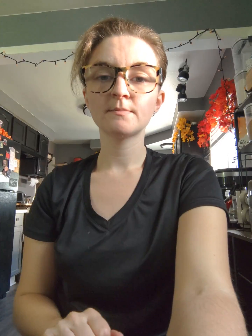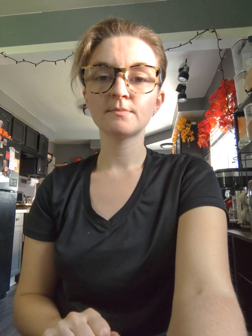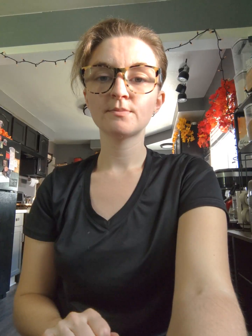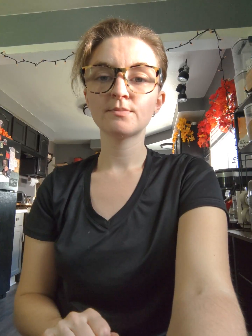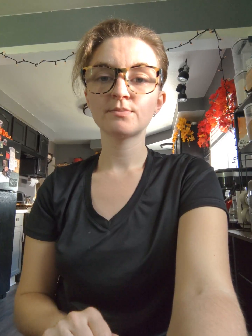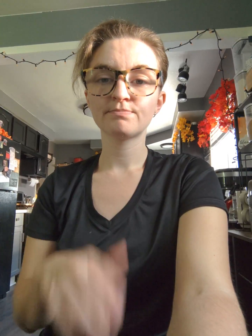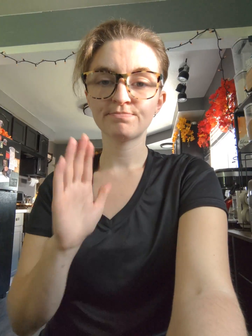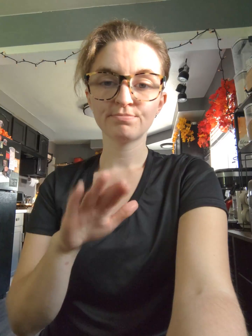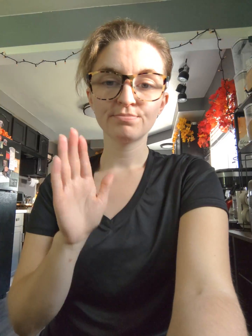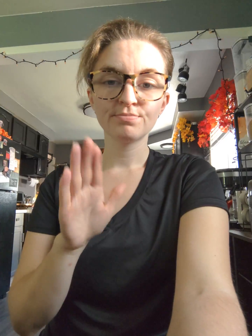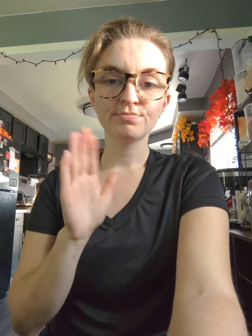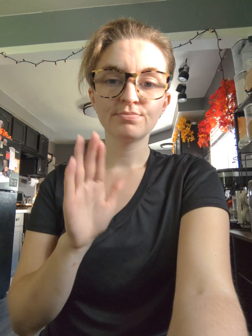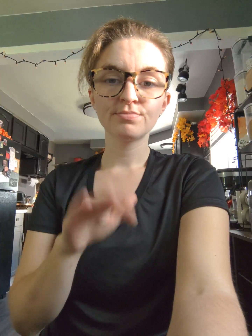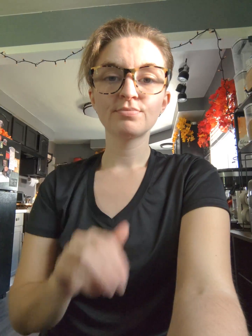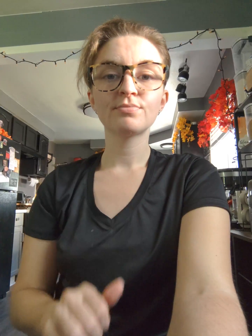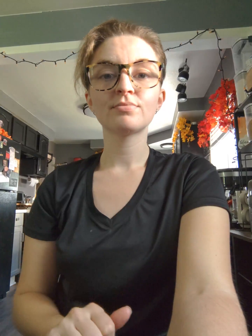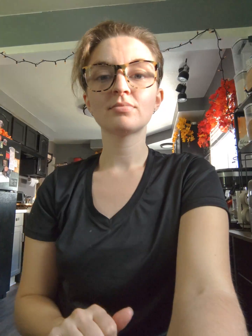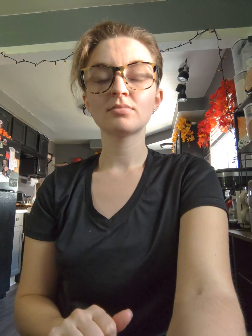clap